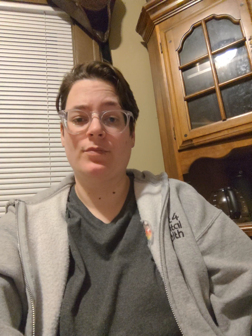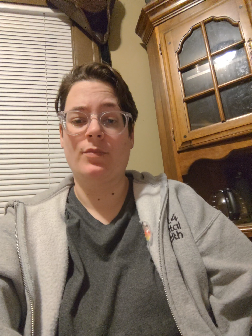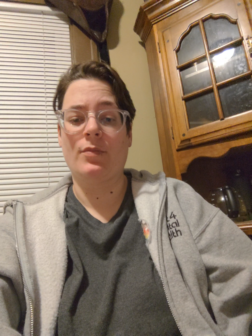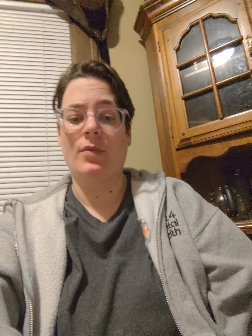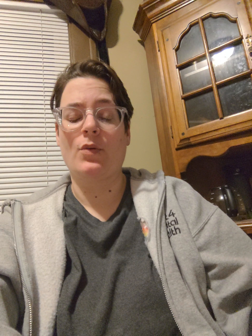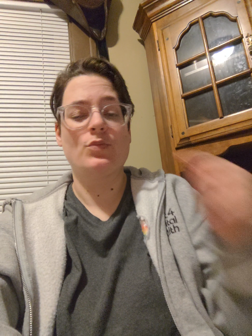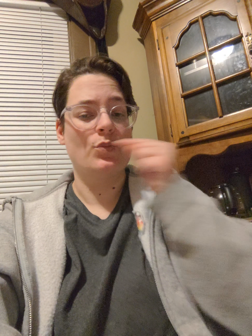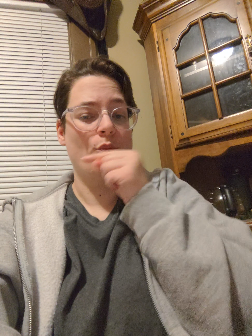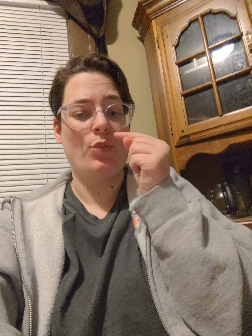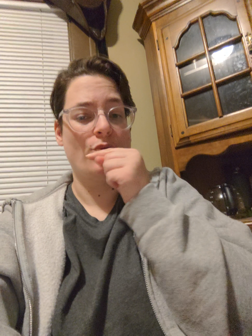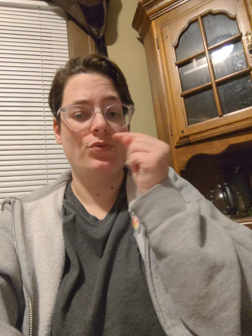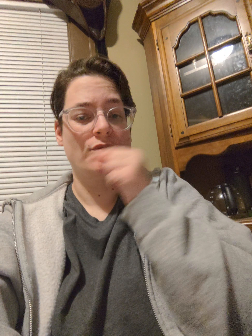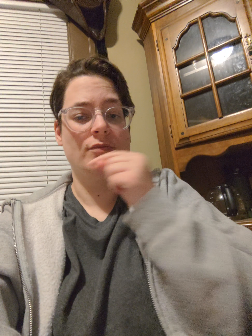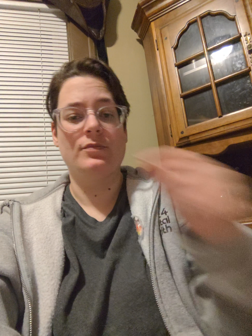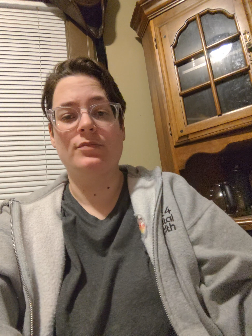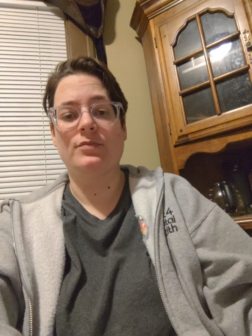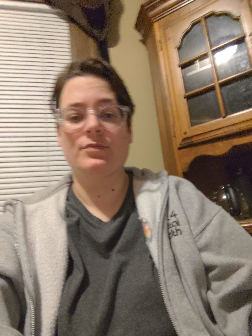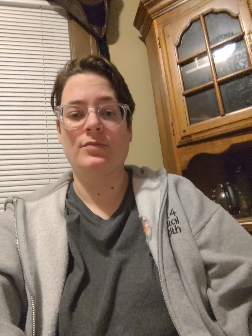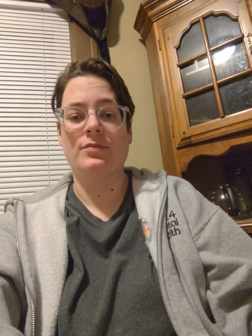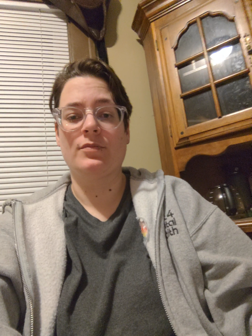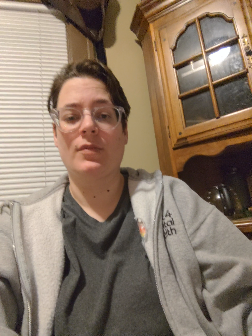toothbrush